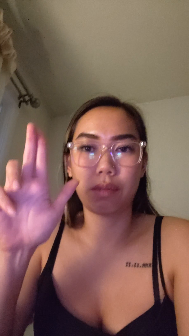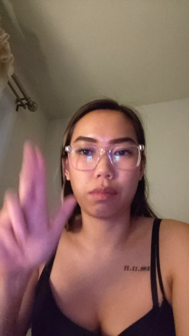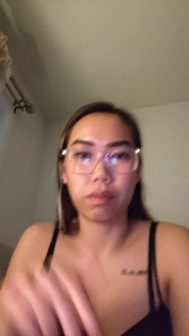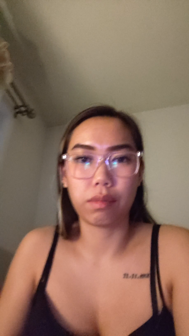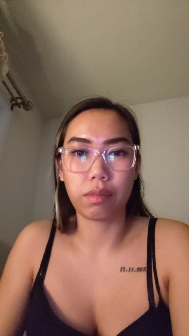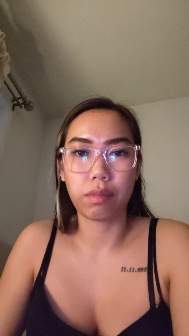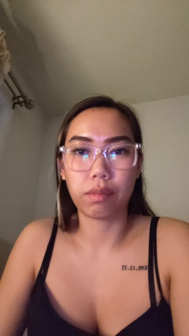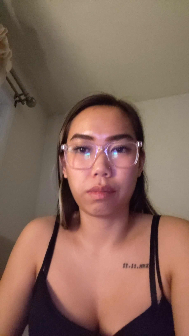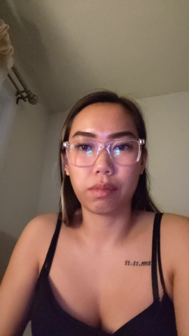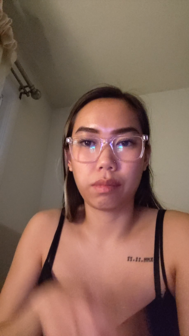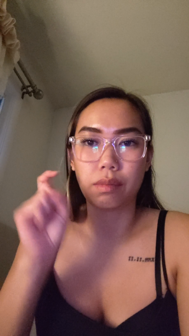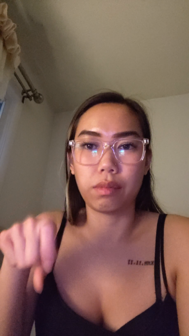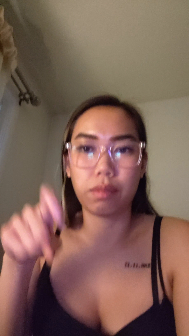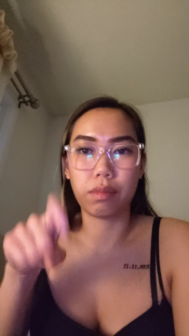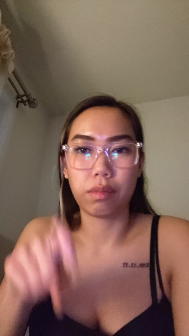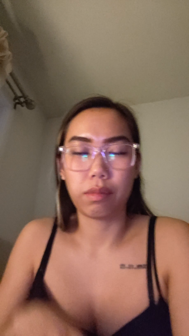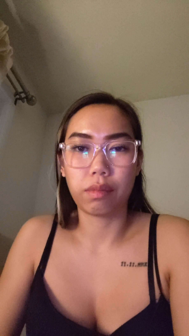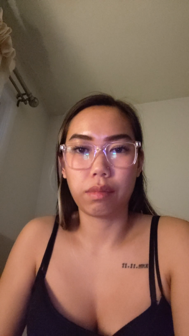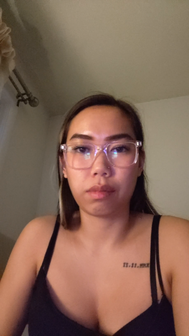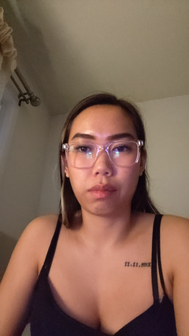need